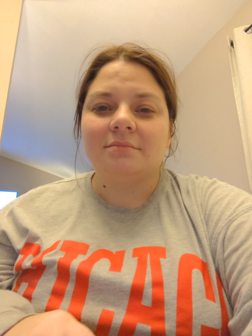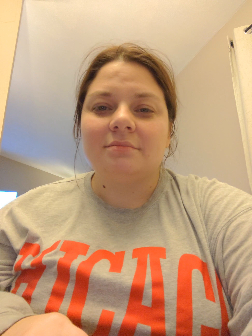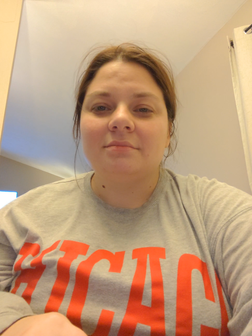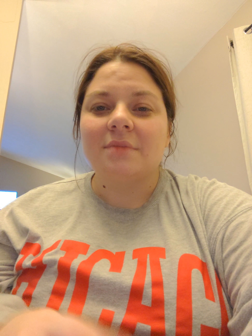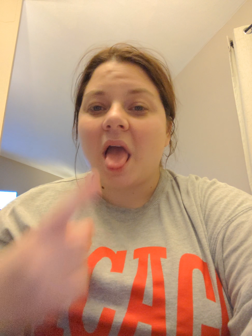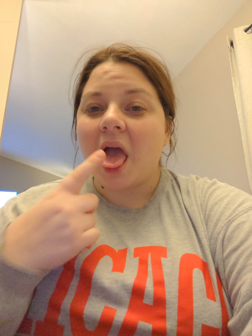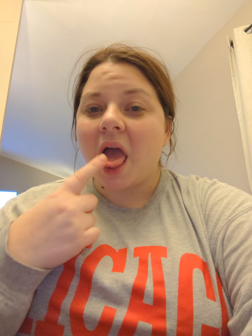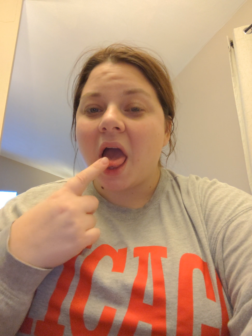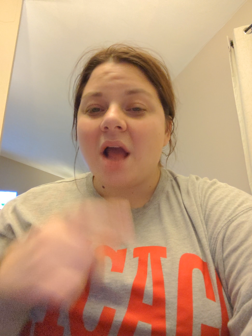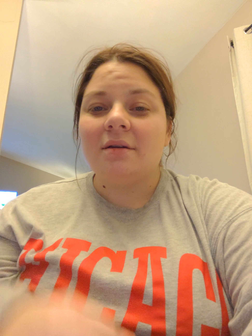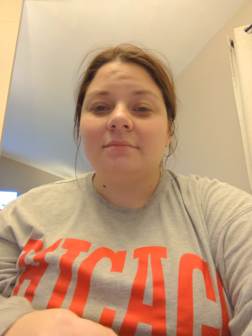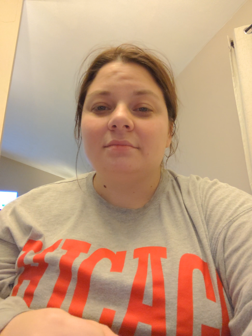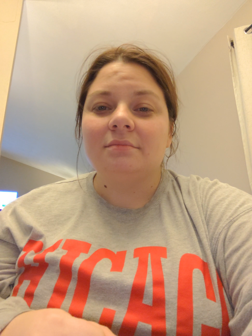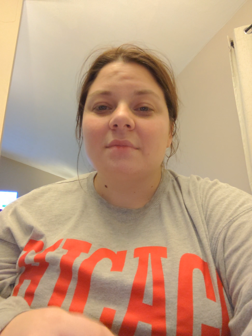tongue